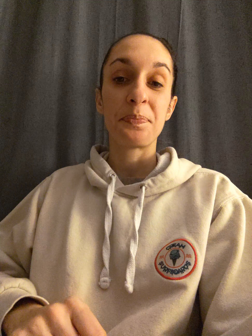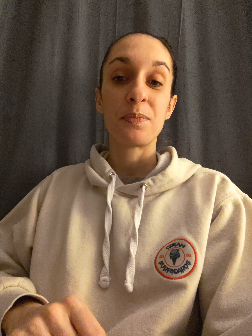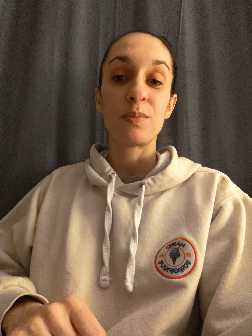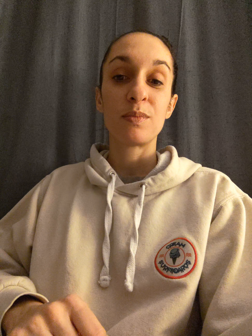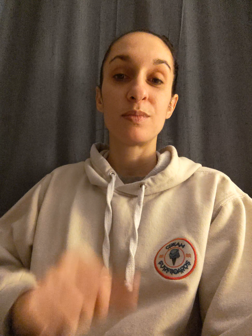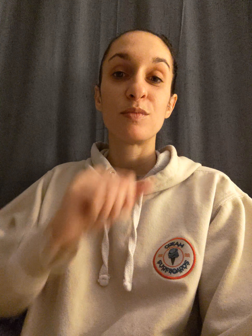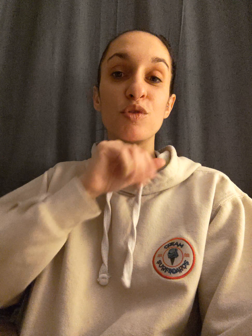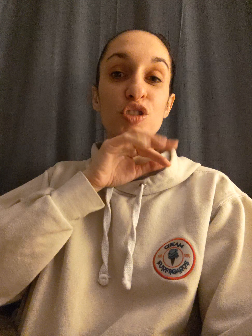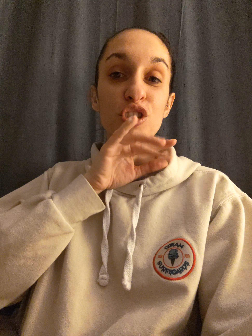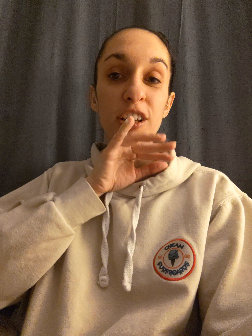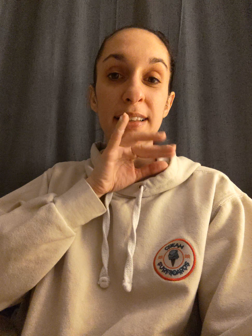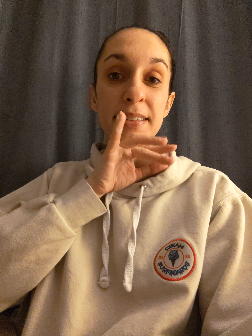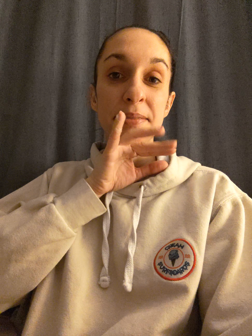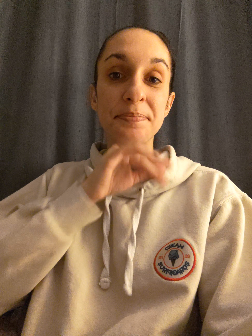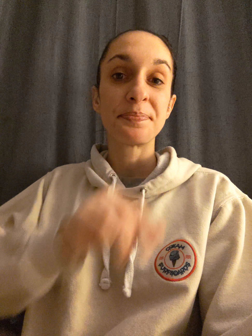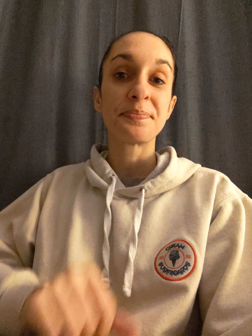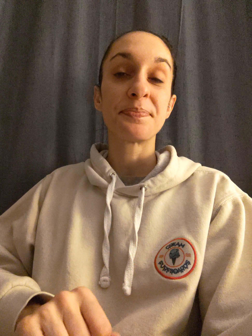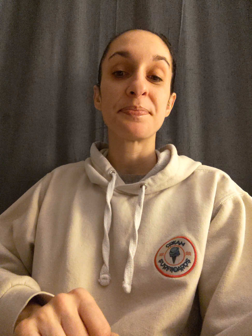dirty